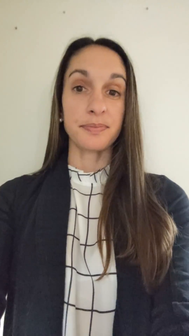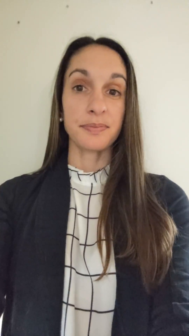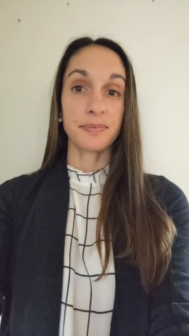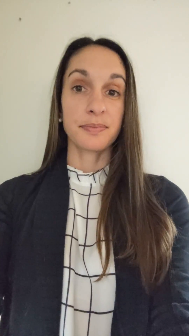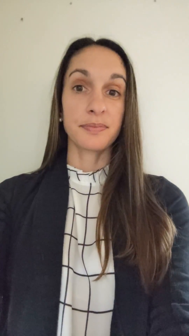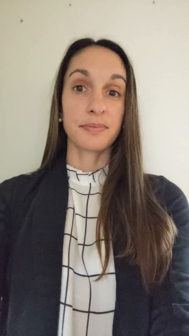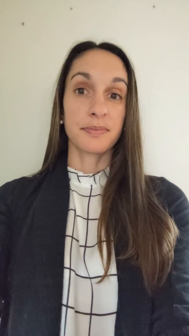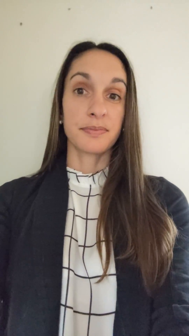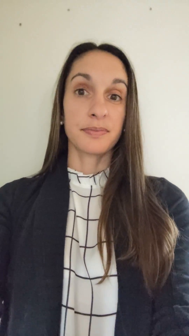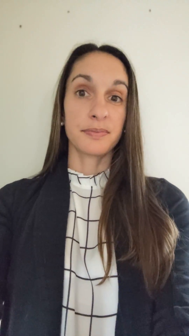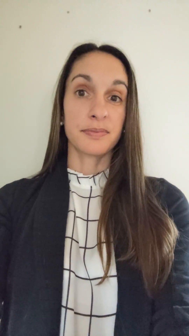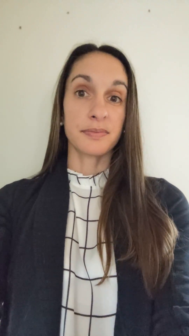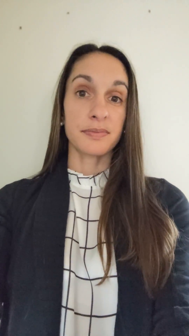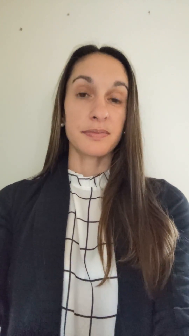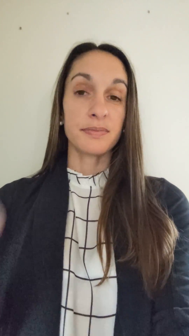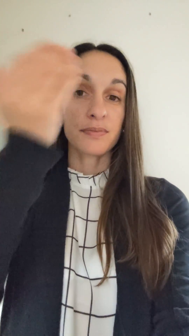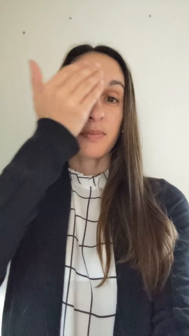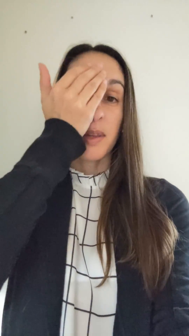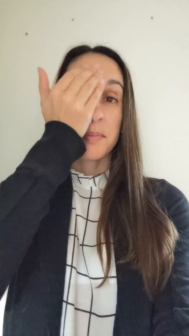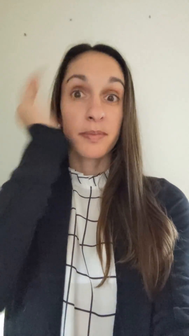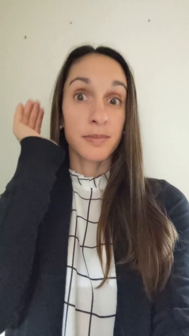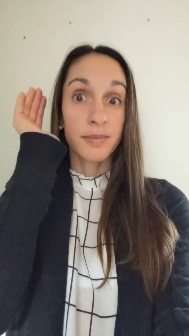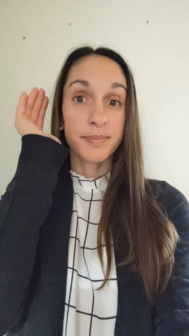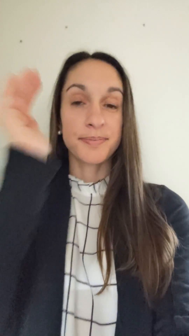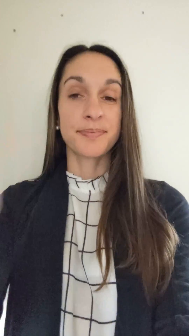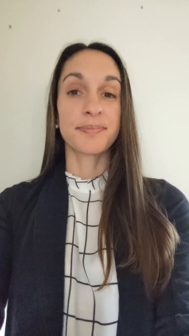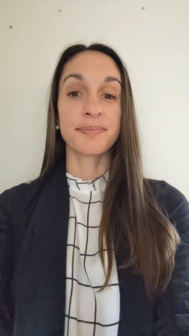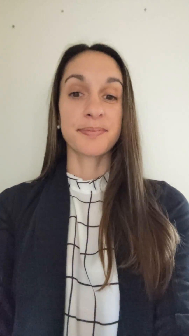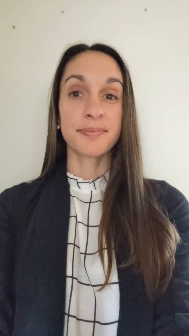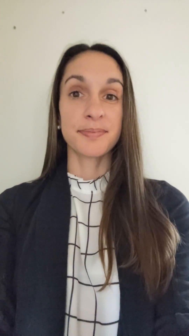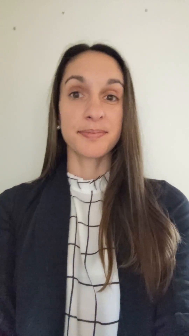peekaboo